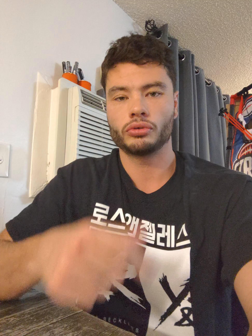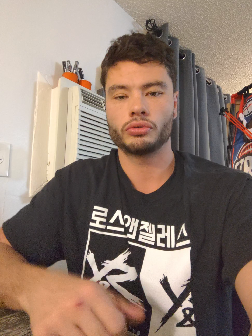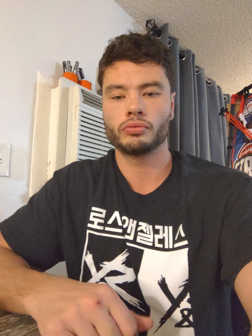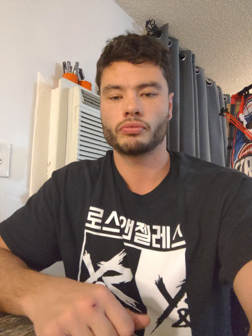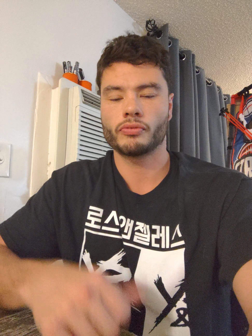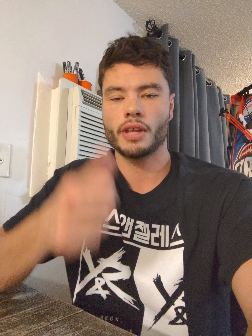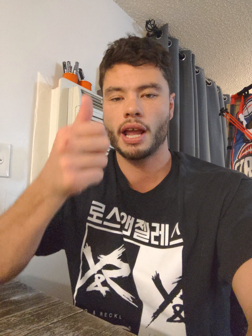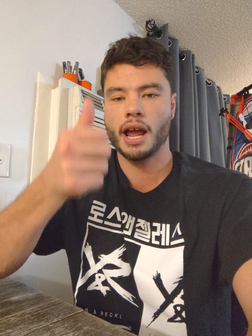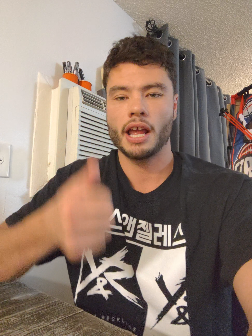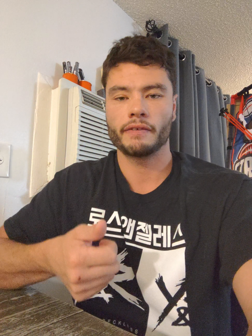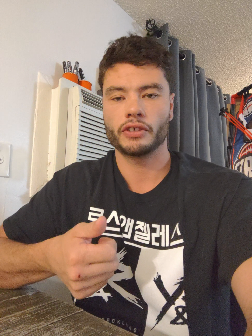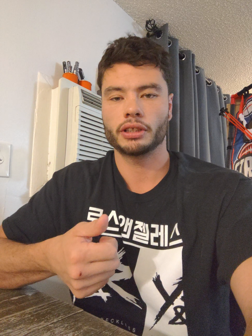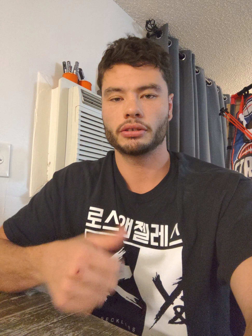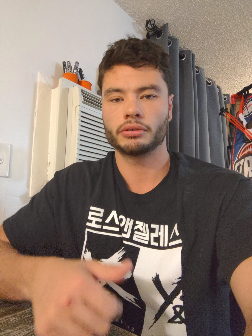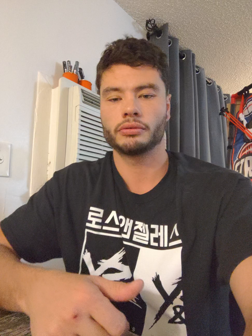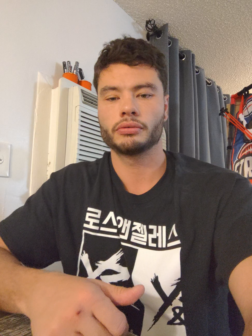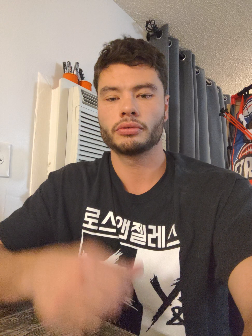every